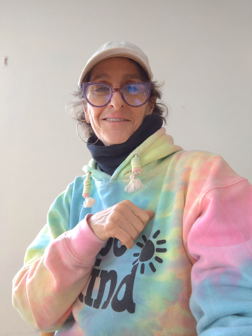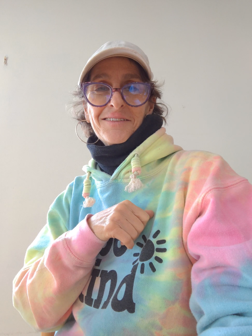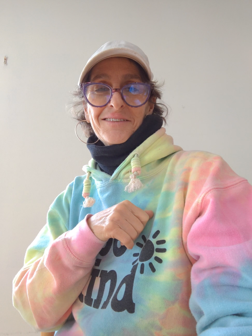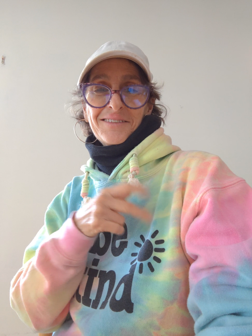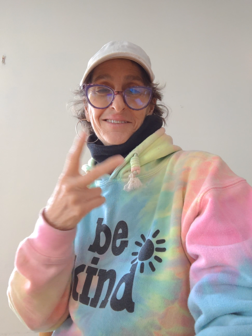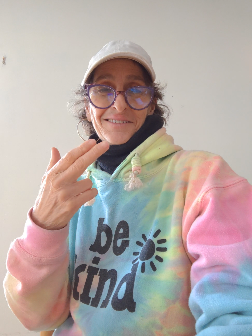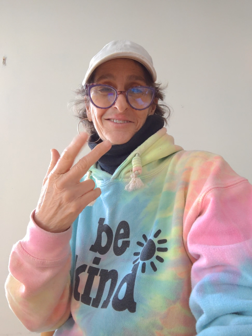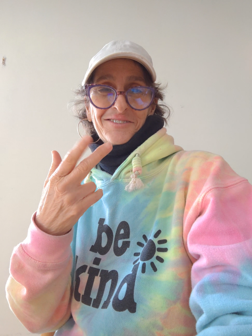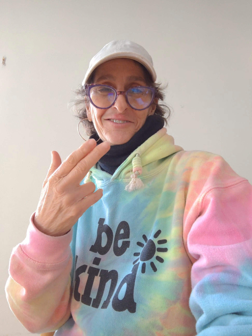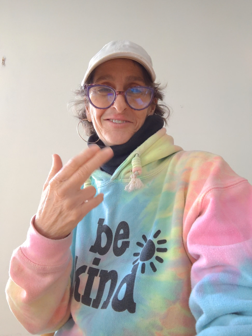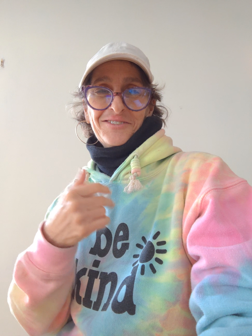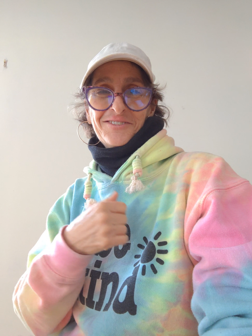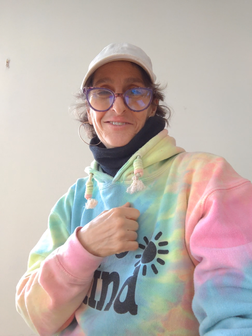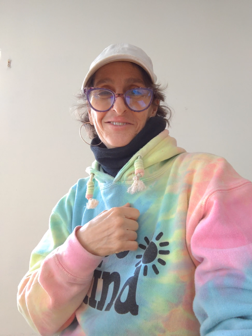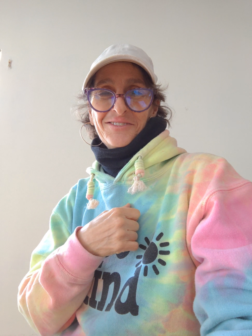scissors